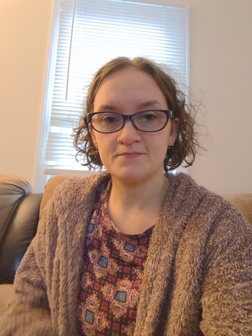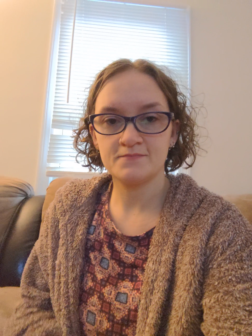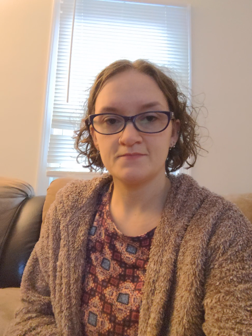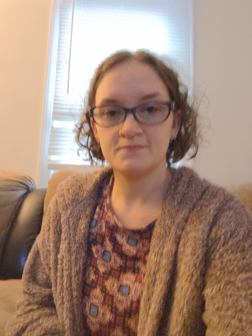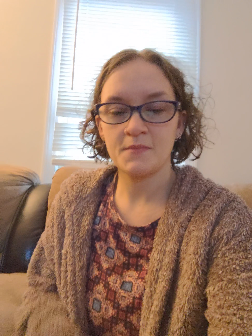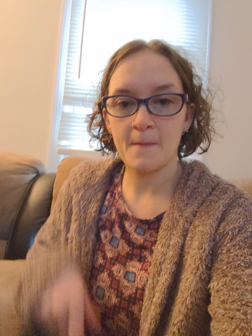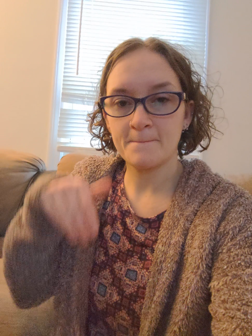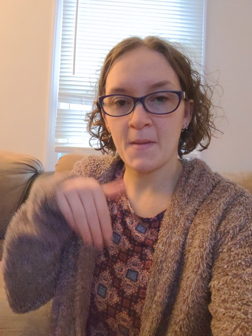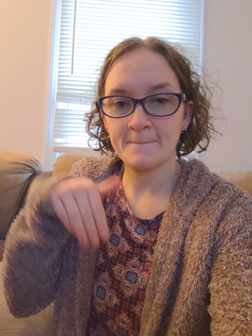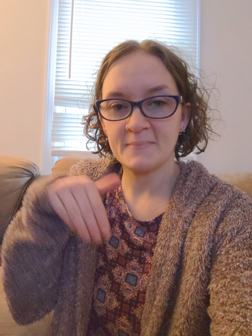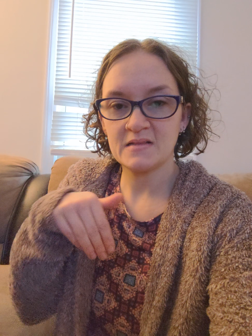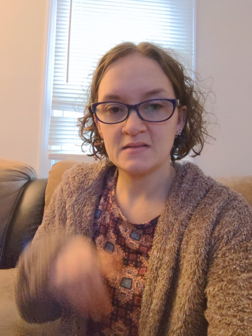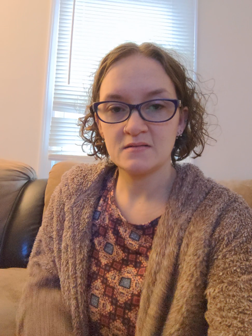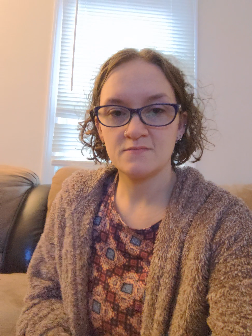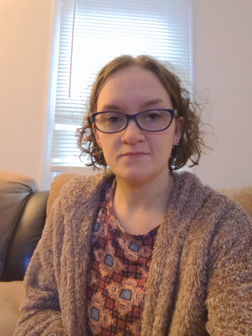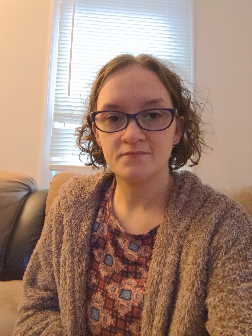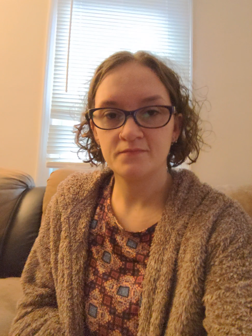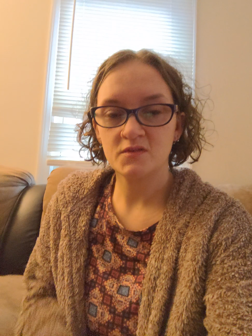puppy